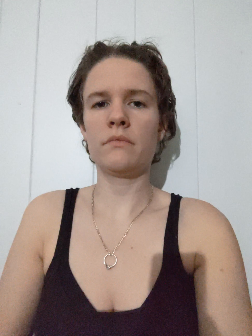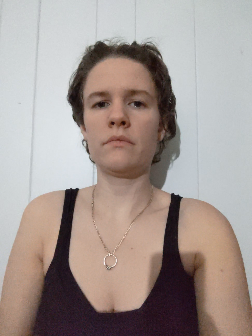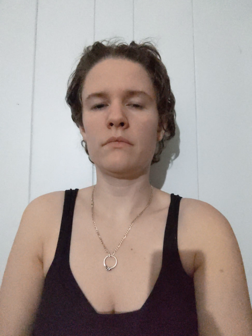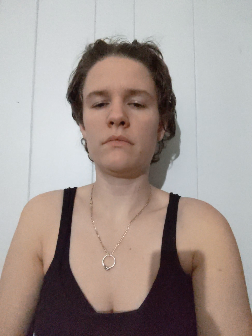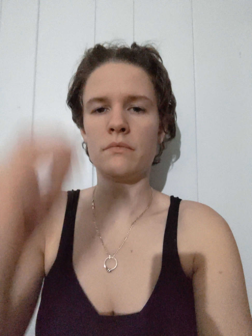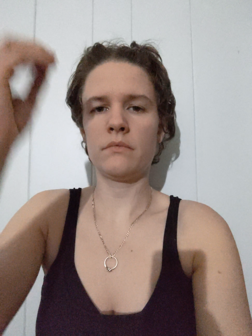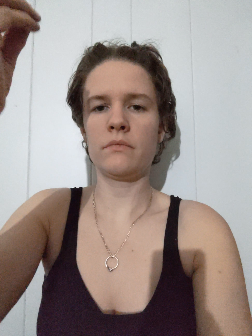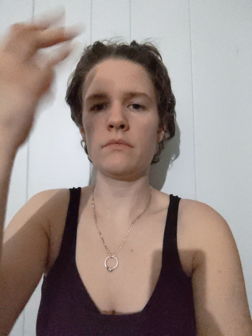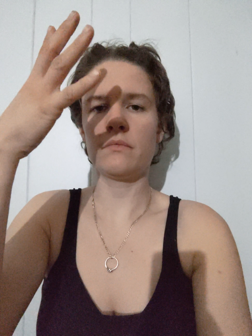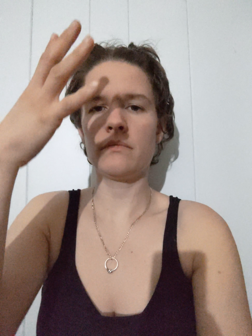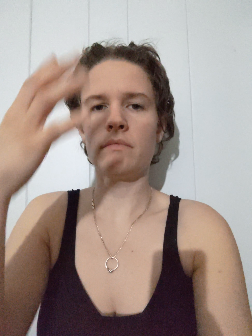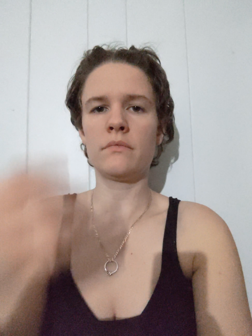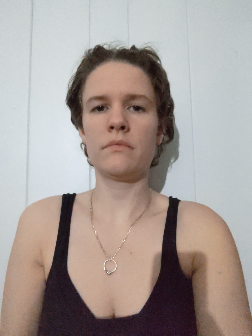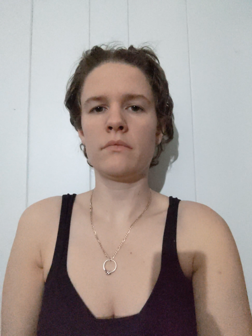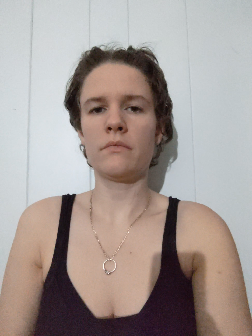sun